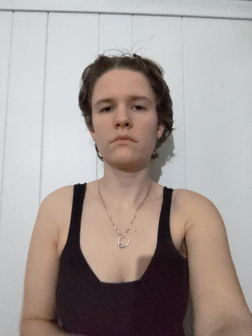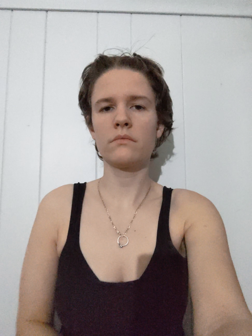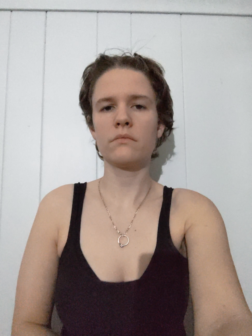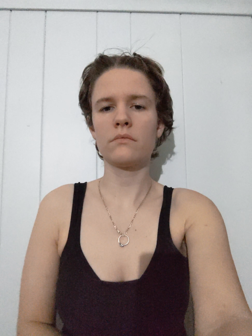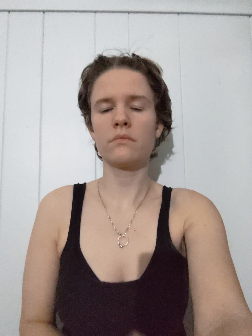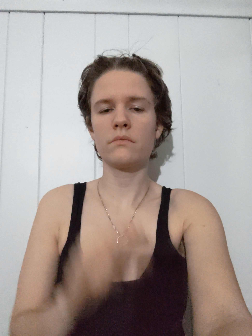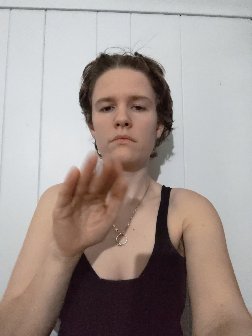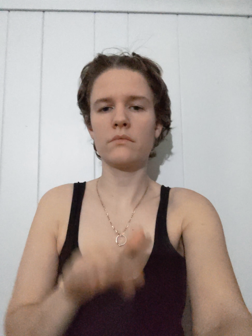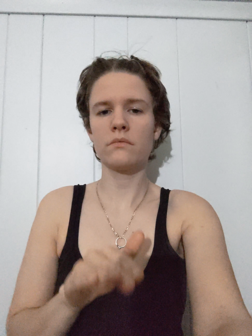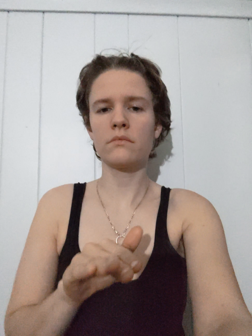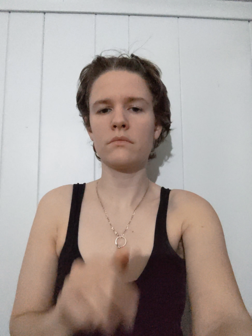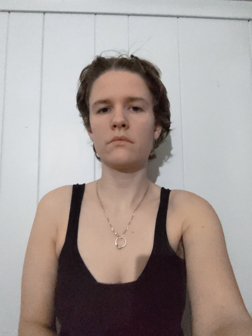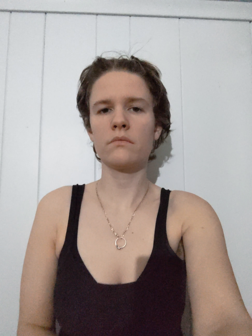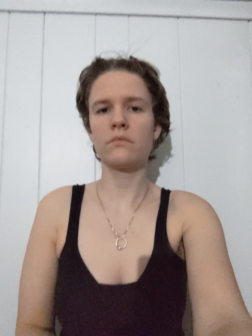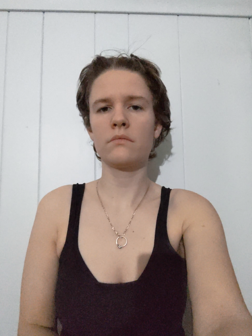on